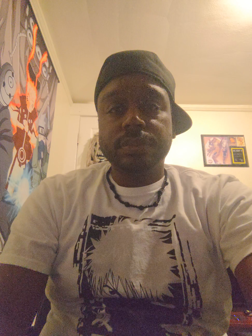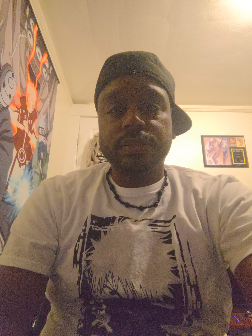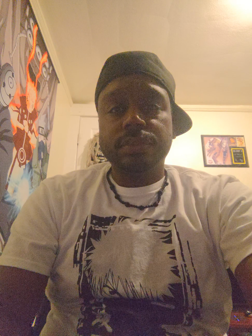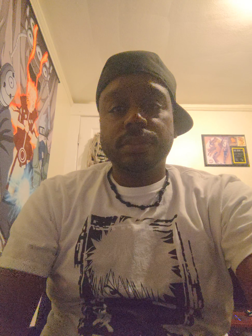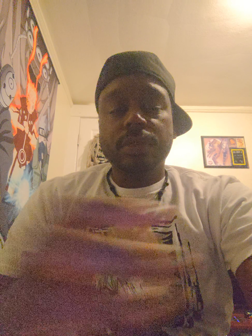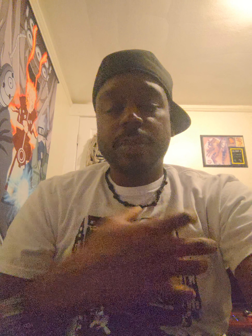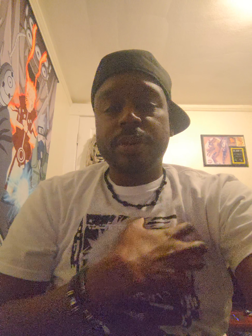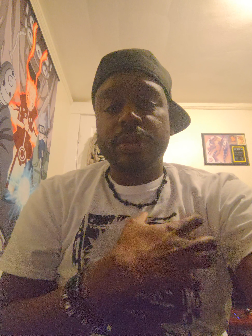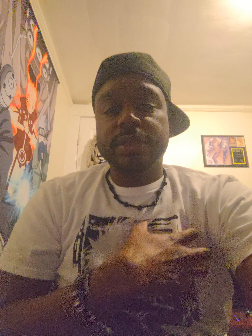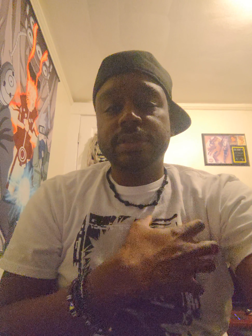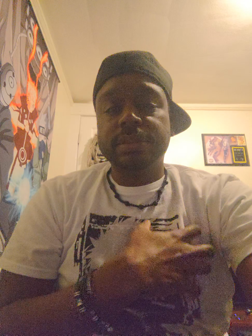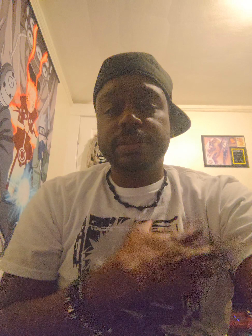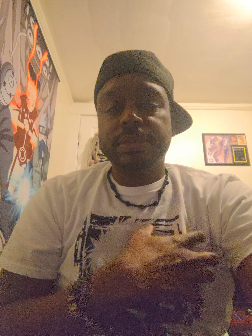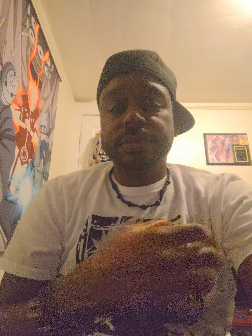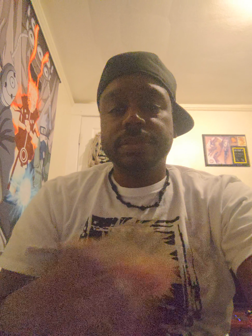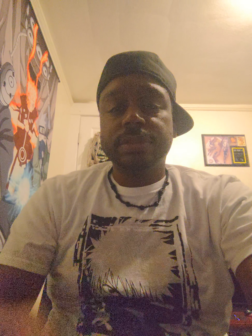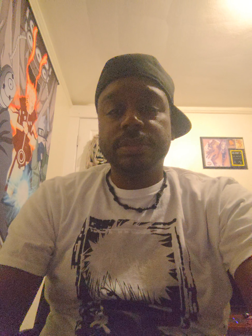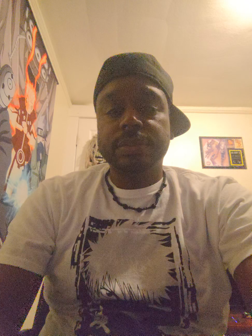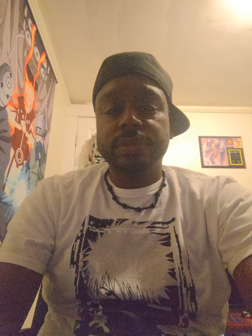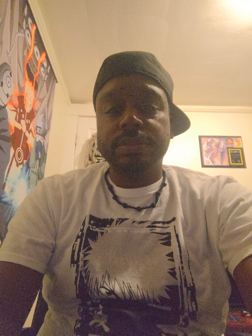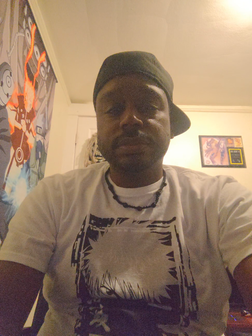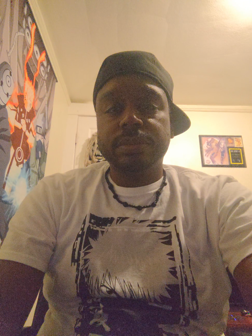police